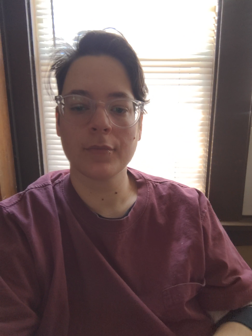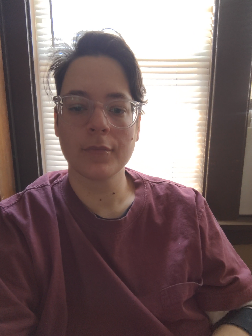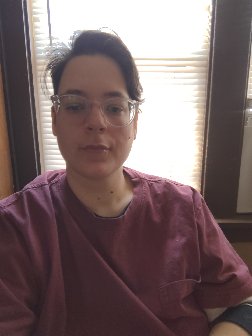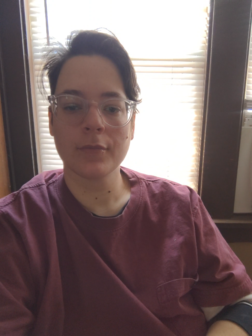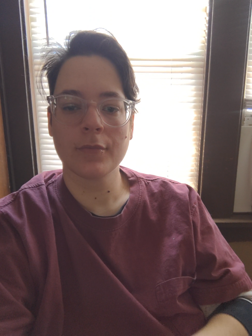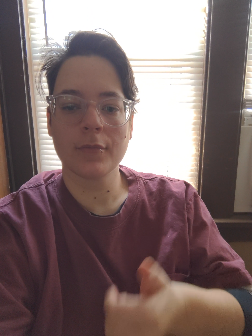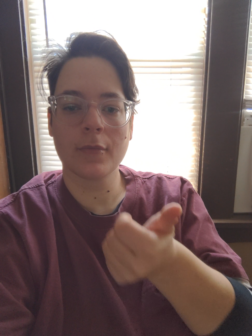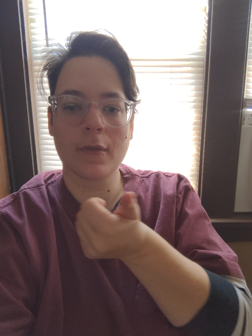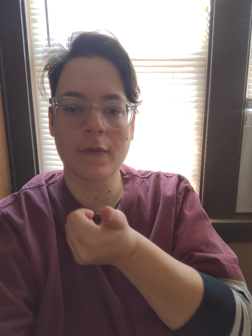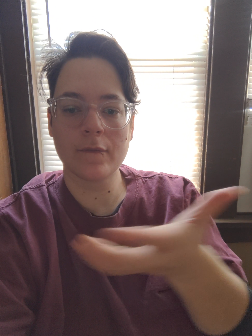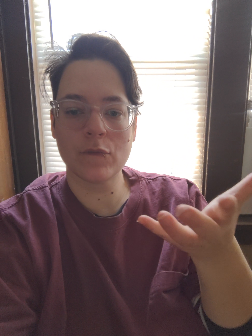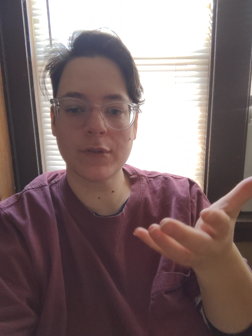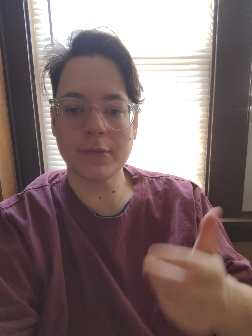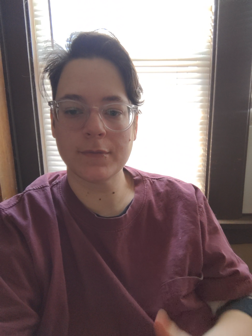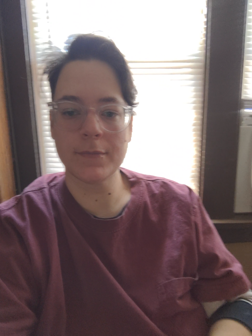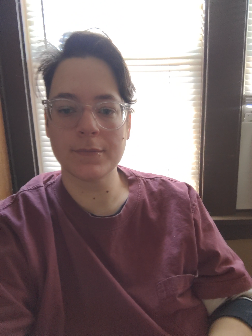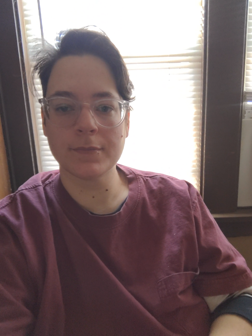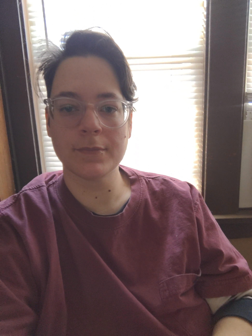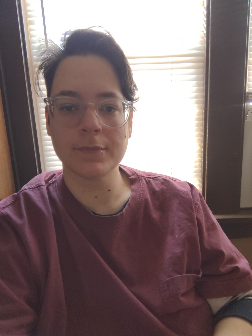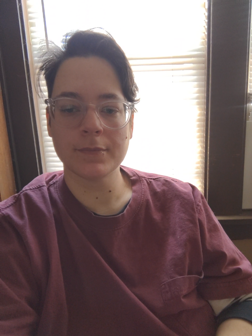every